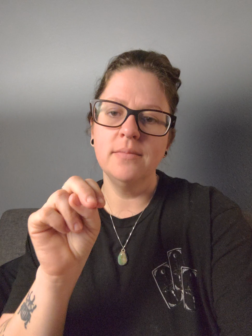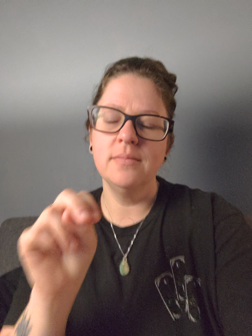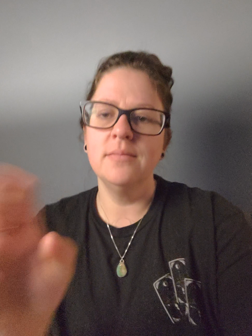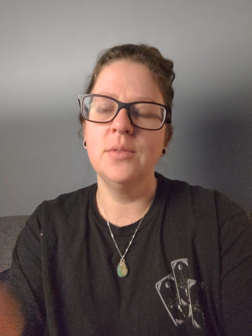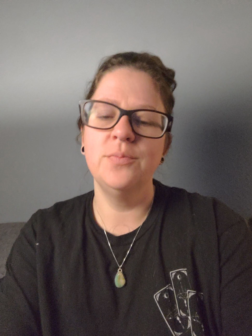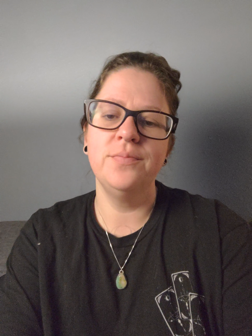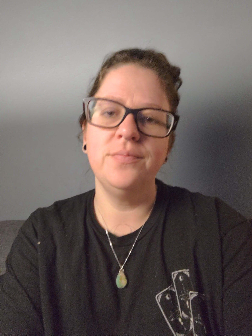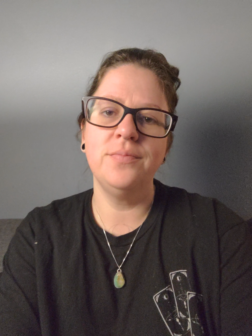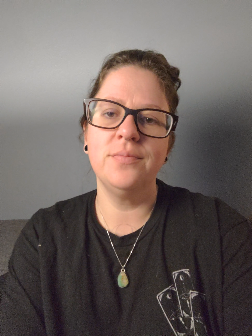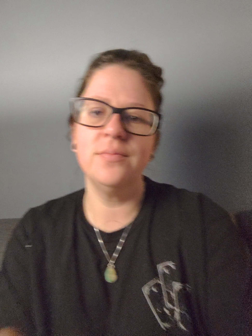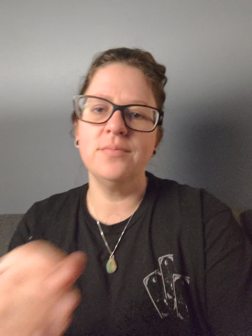on